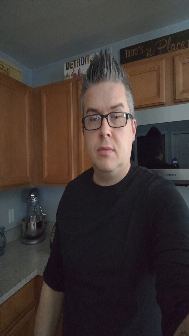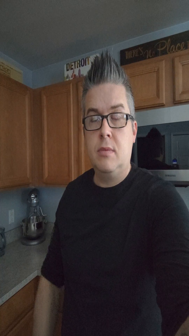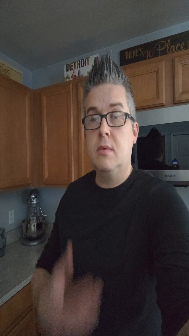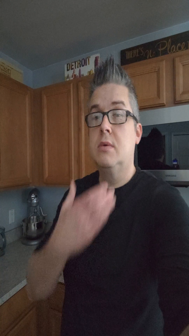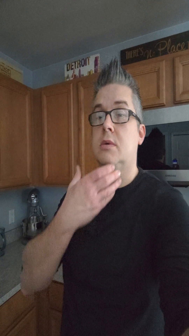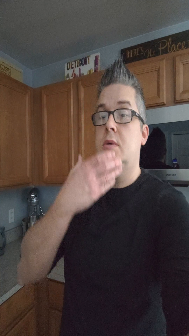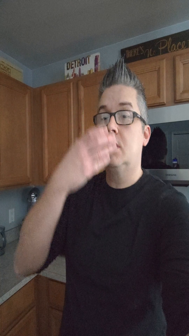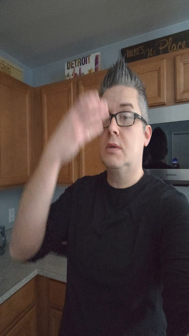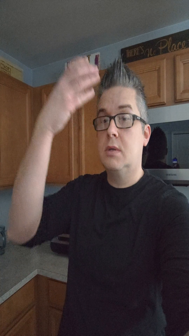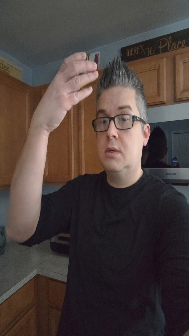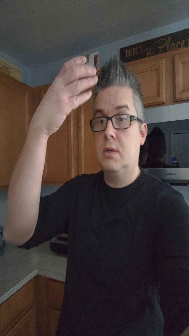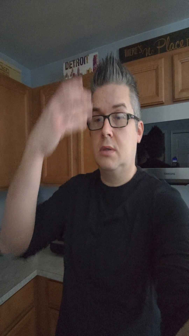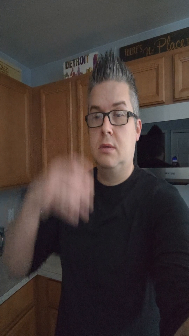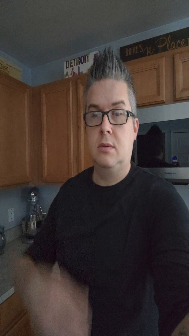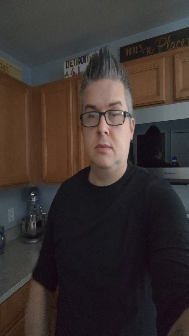giraffe